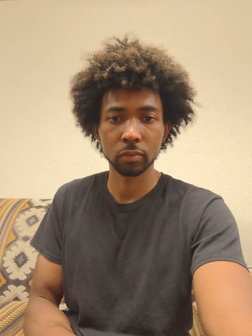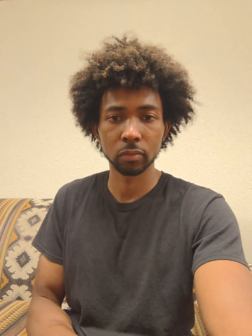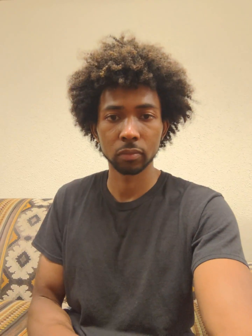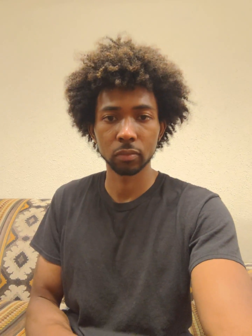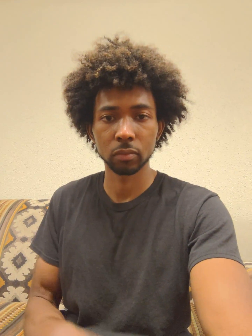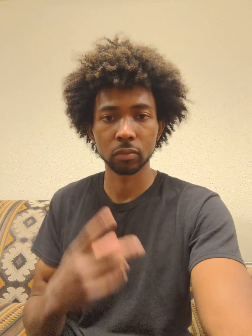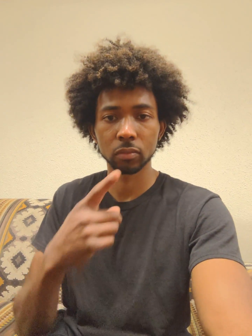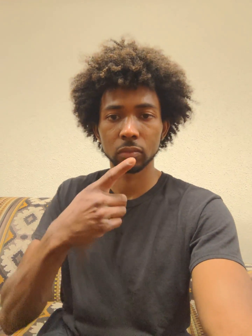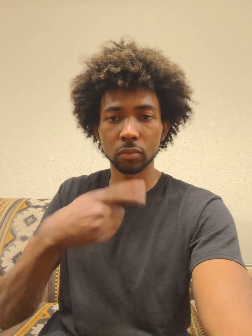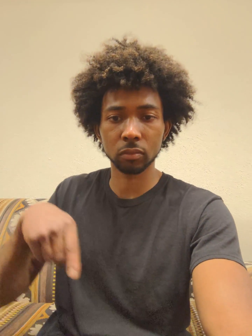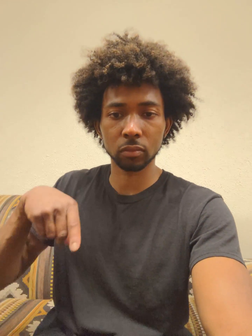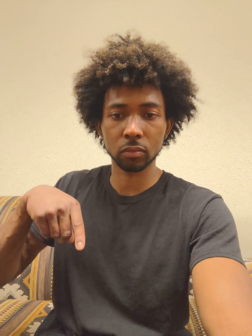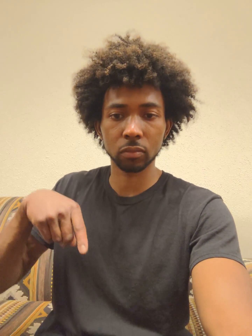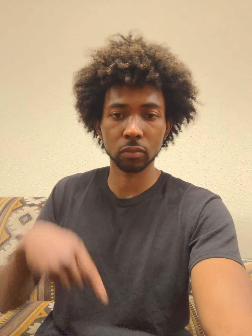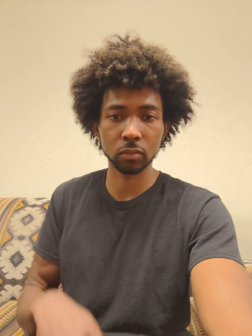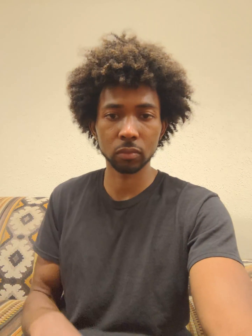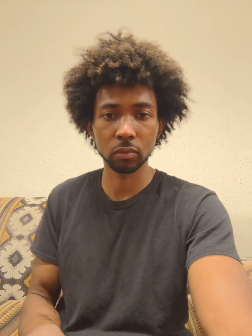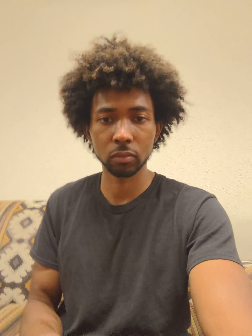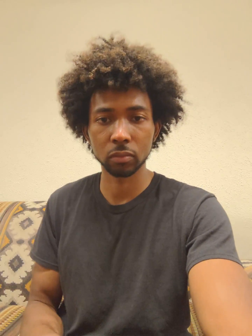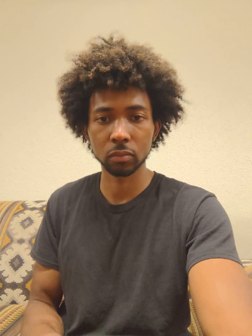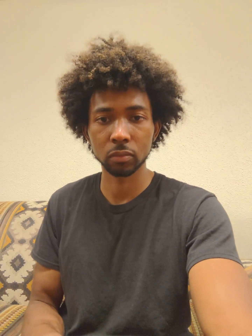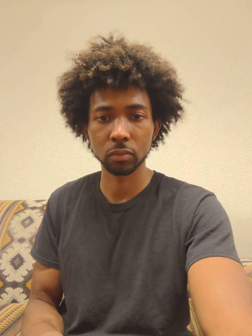cut